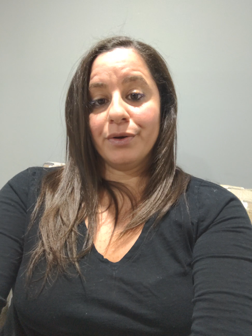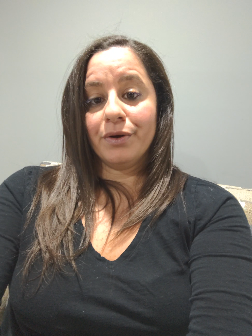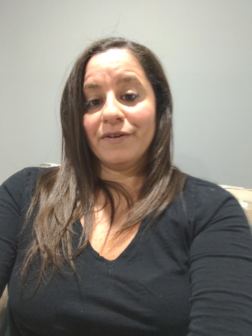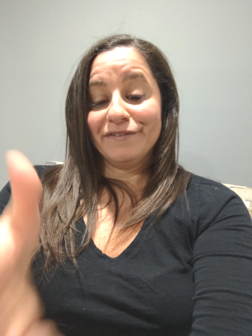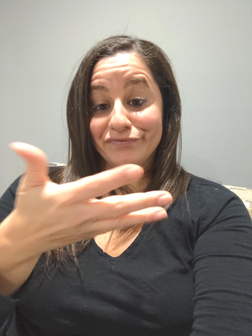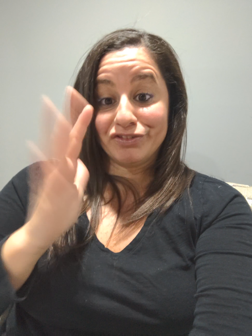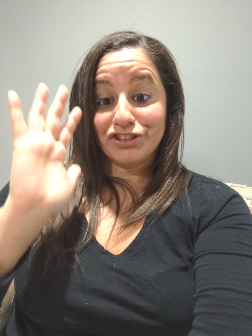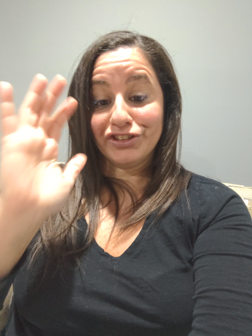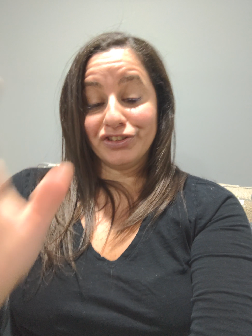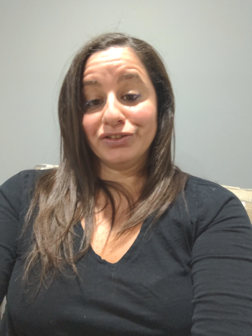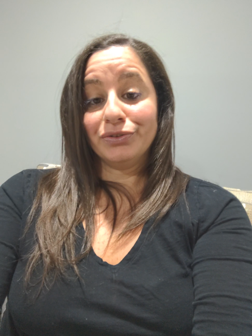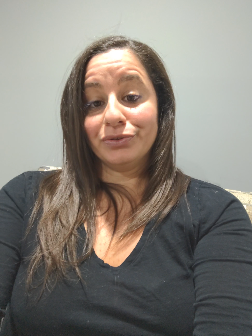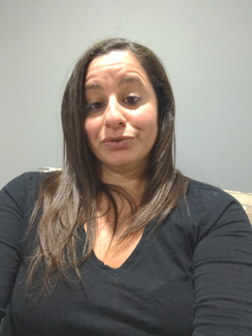finish